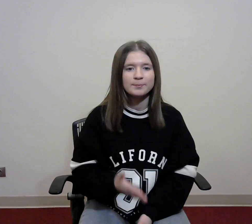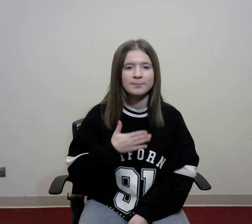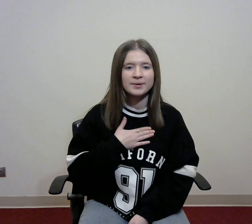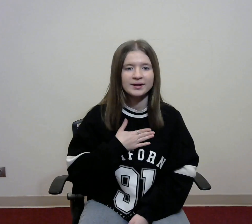mən